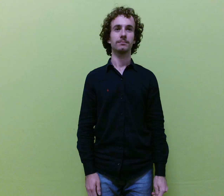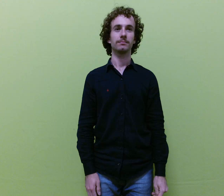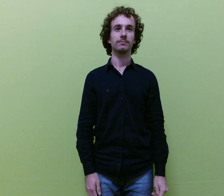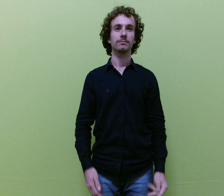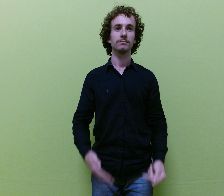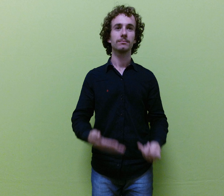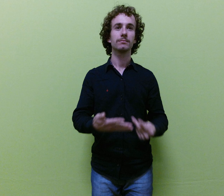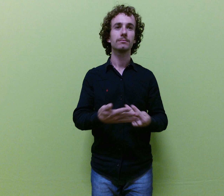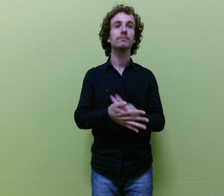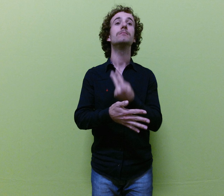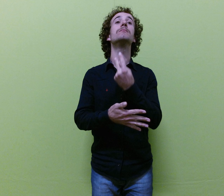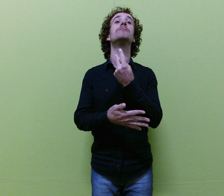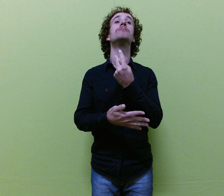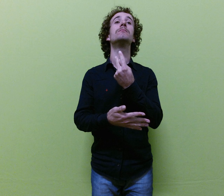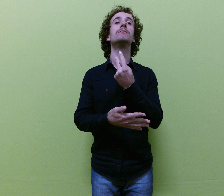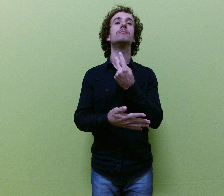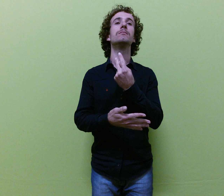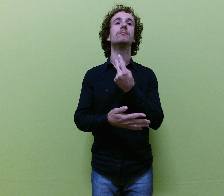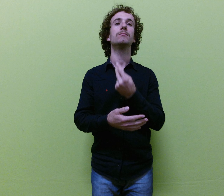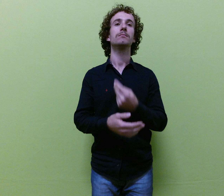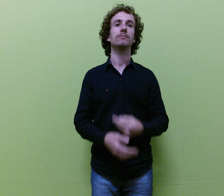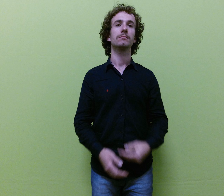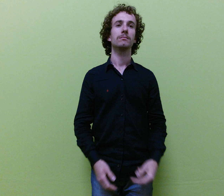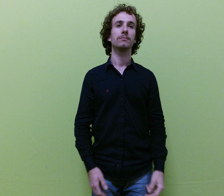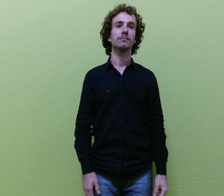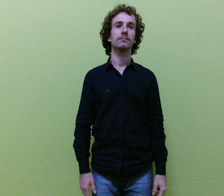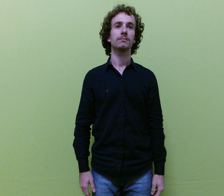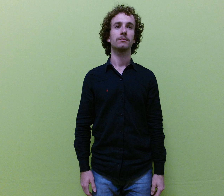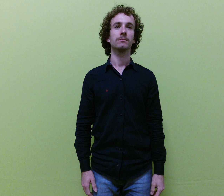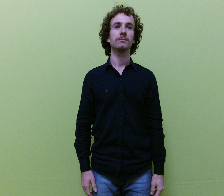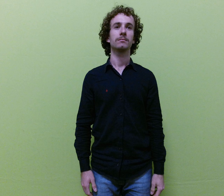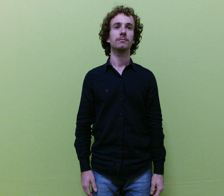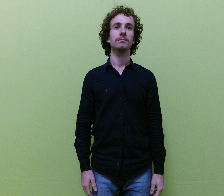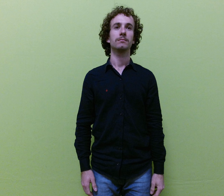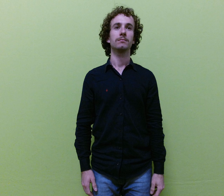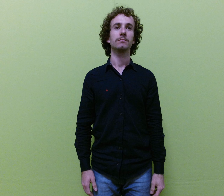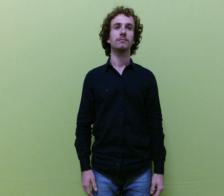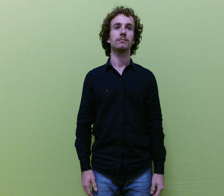acontecer